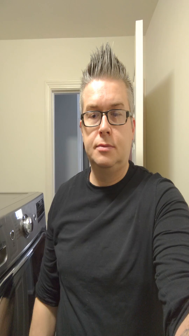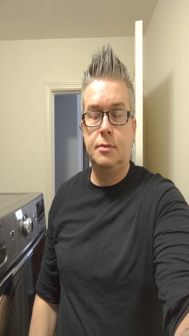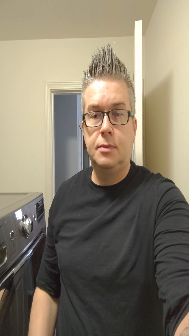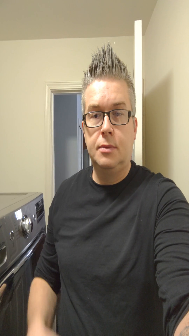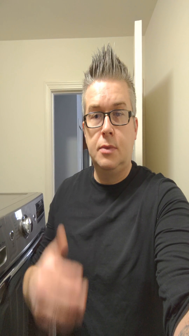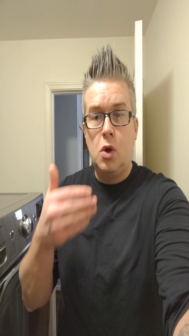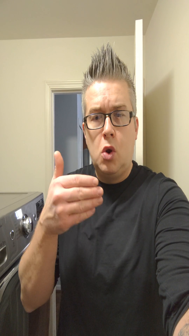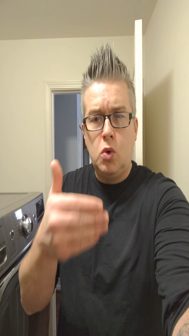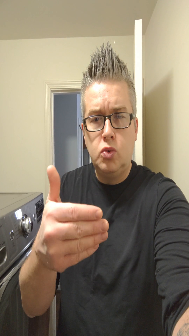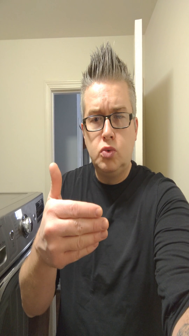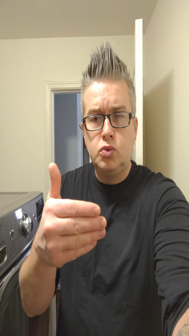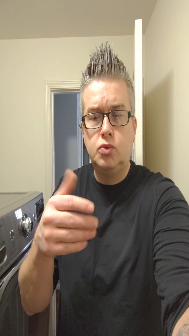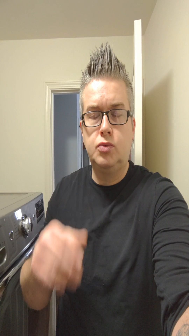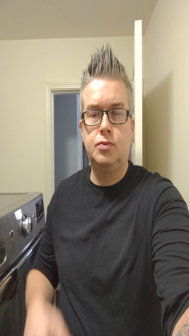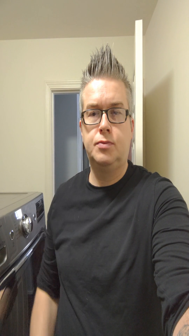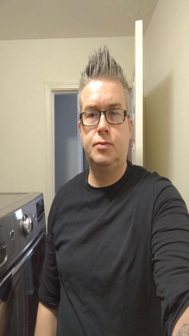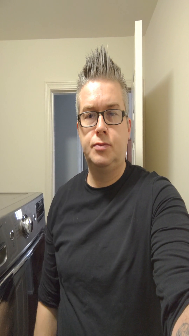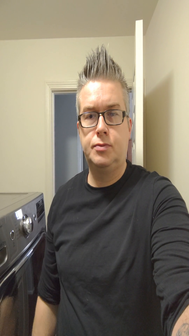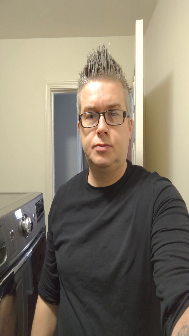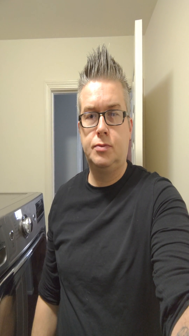close